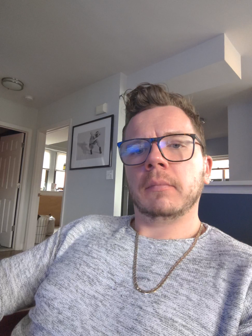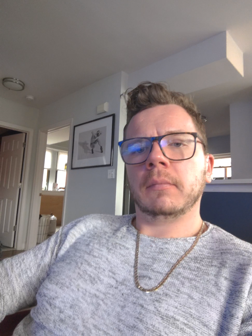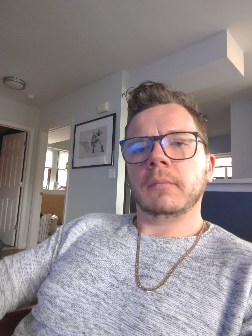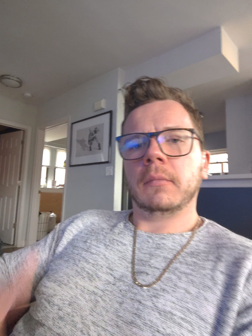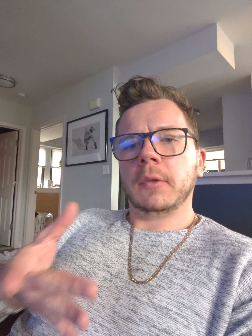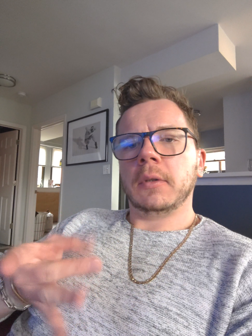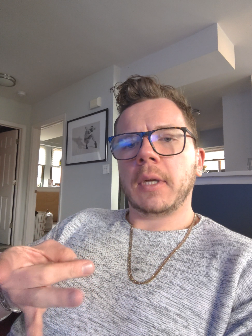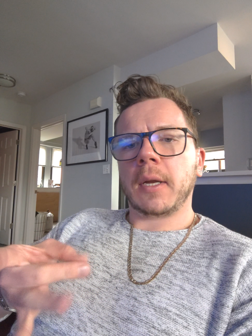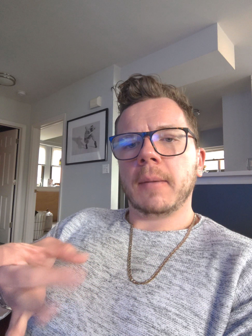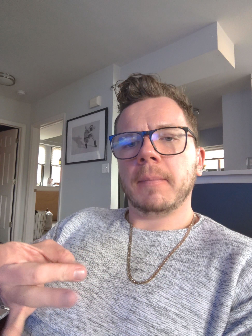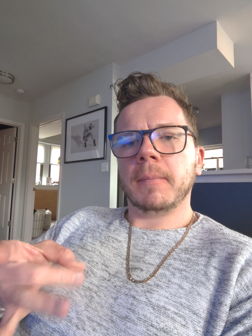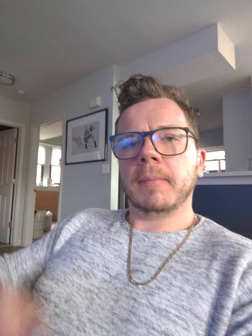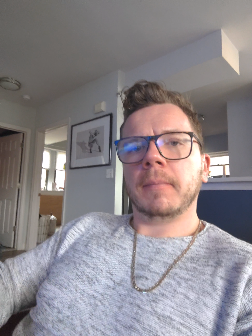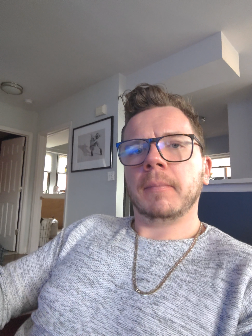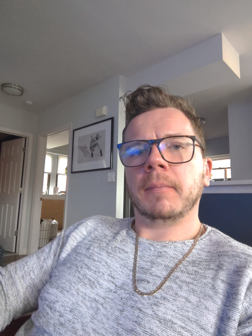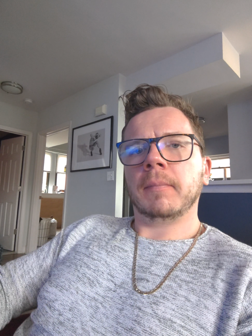sticky